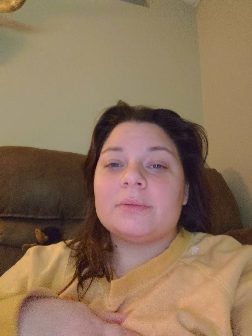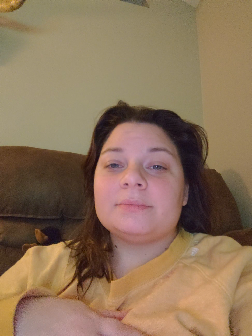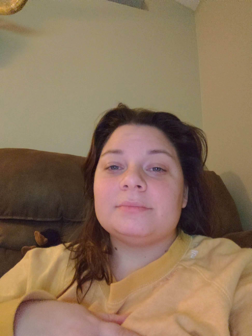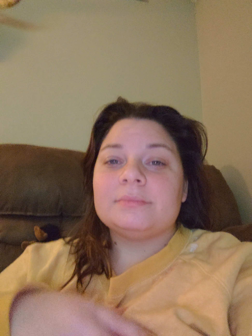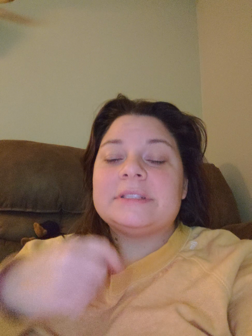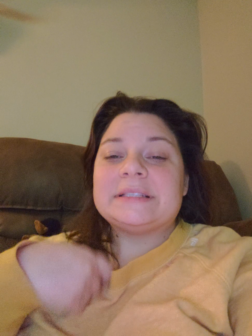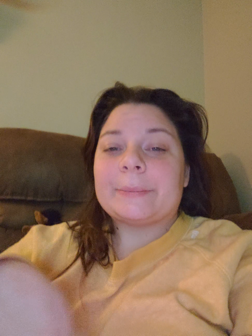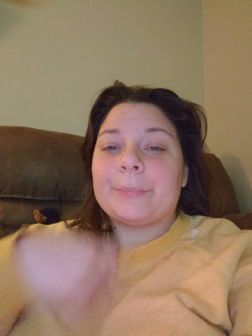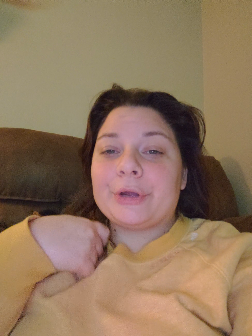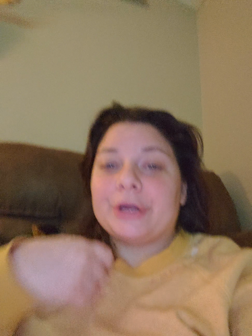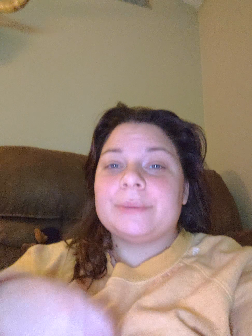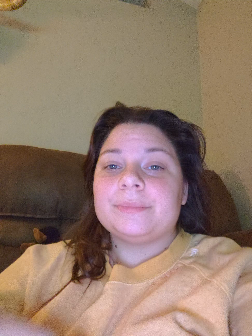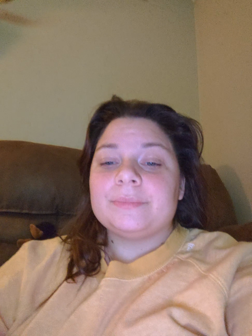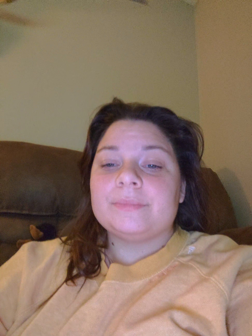zipper